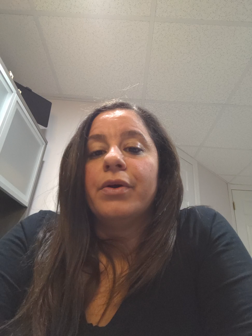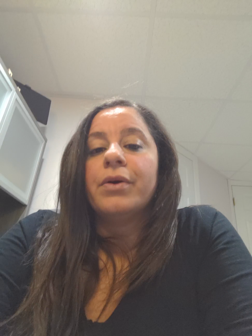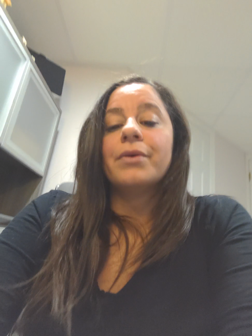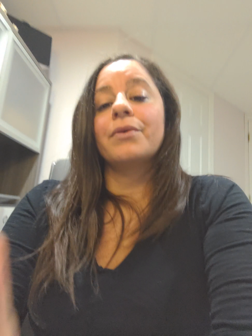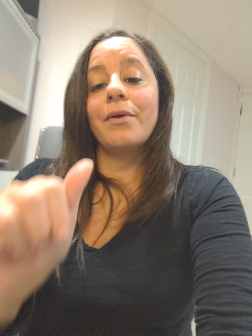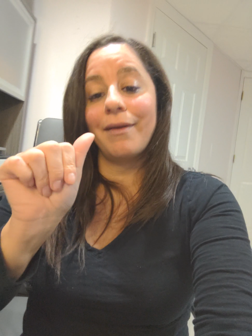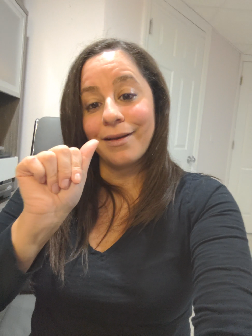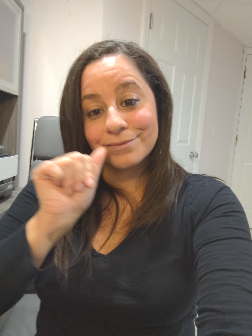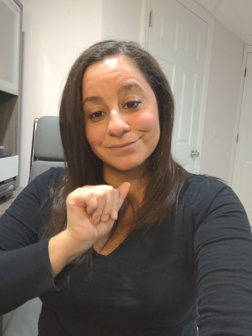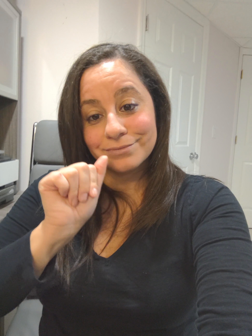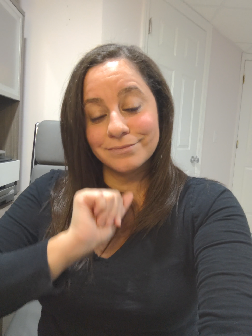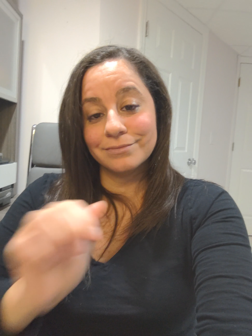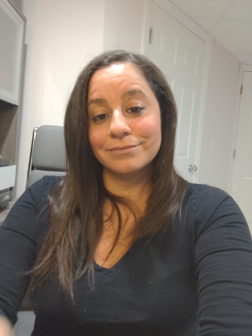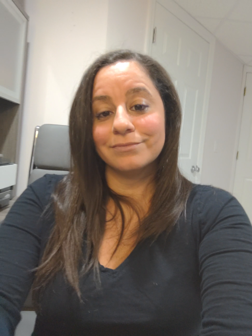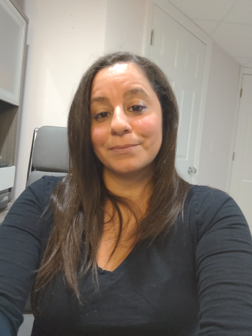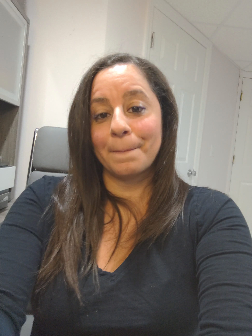aunt